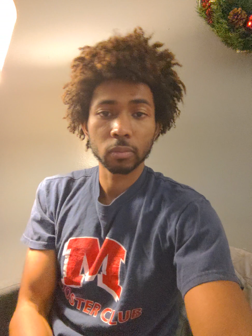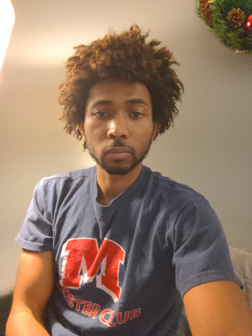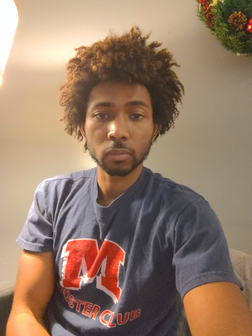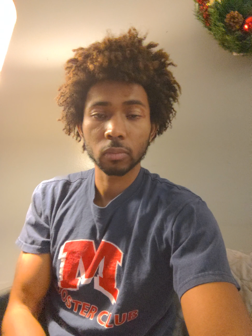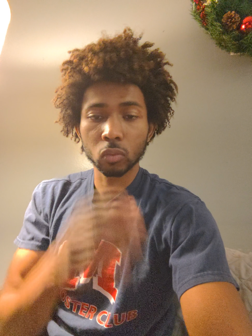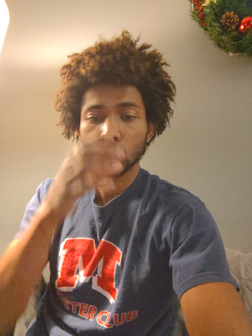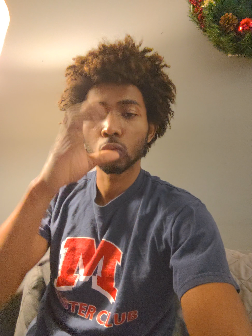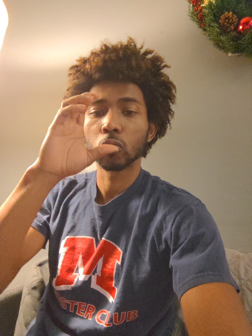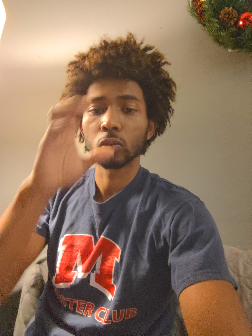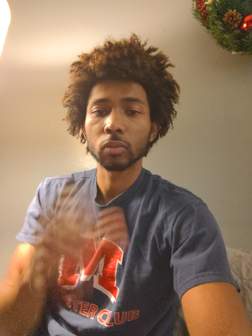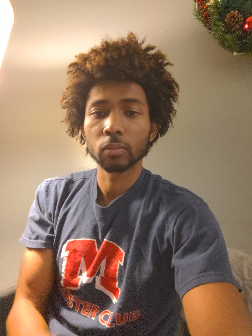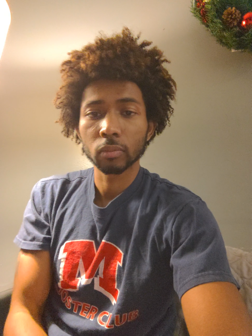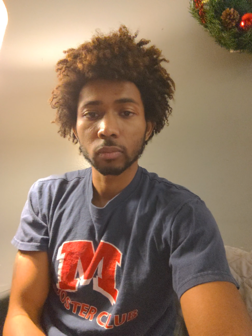drink